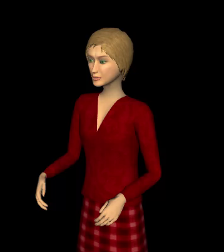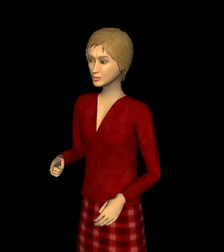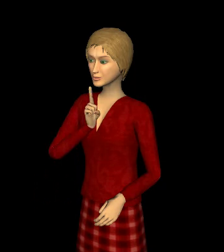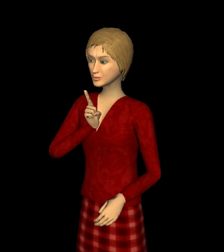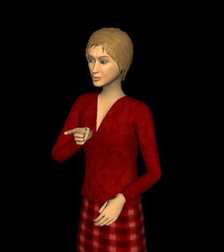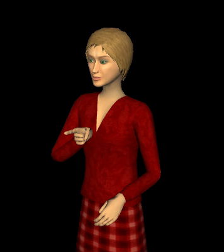طلب